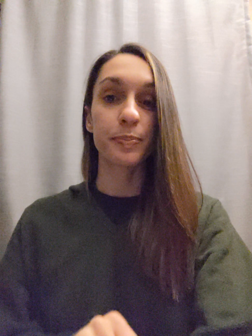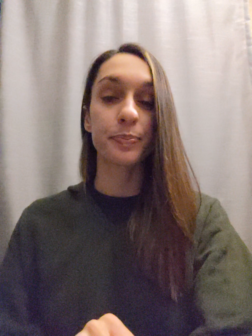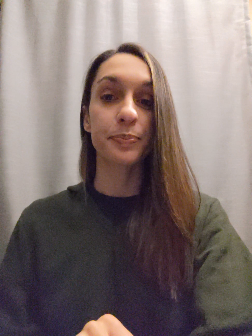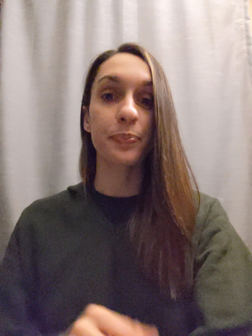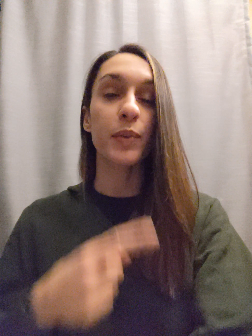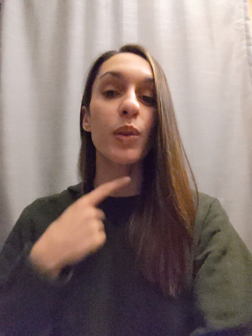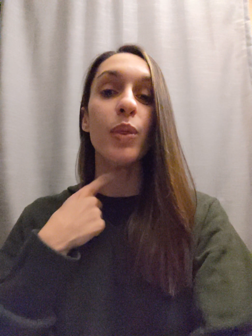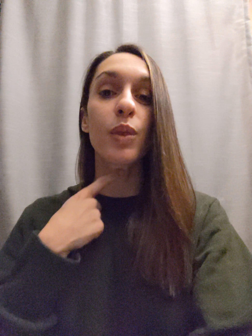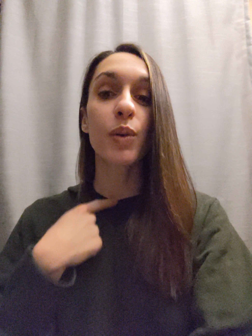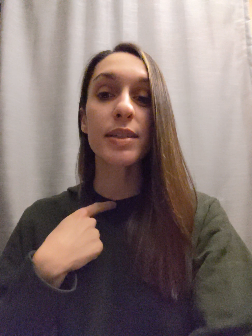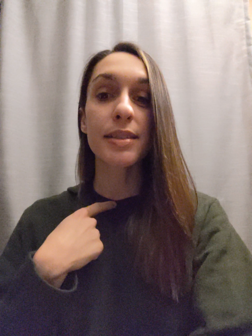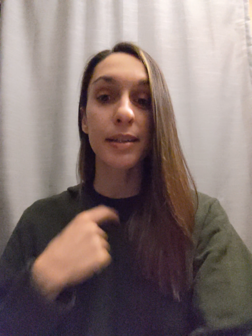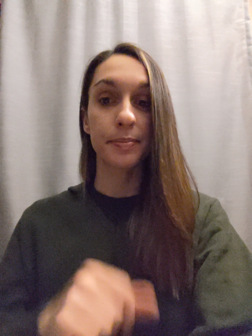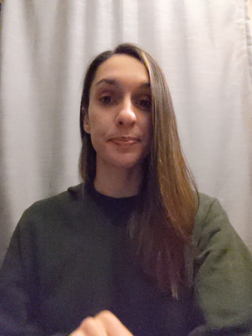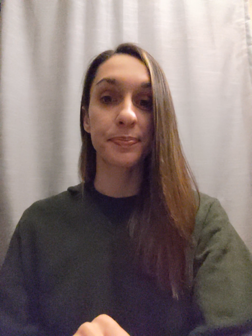thirsty